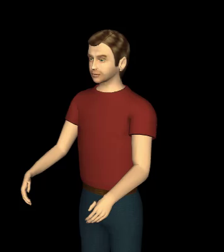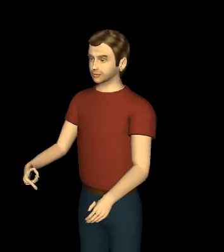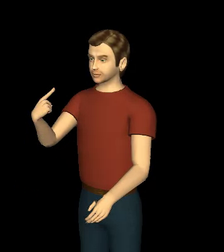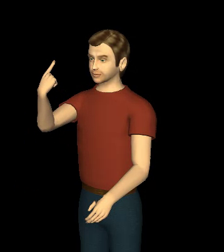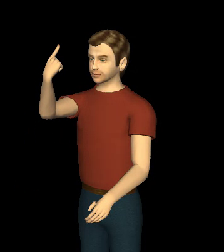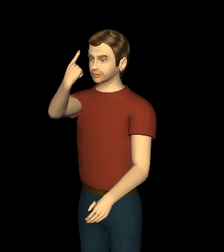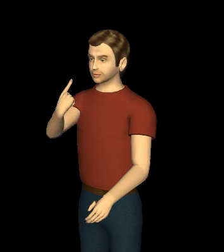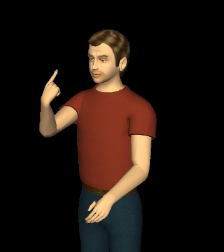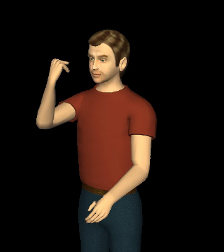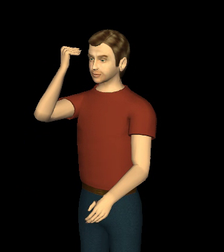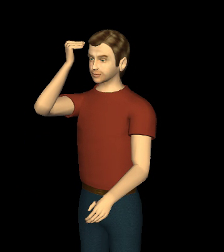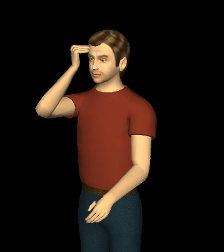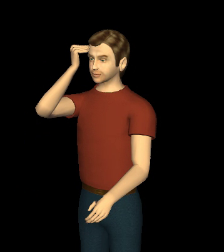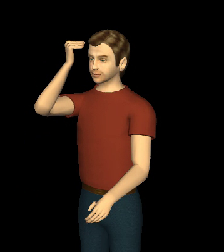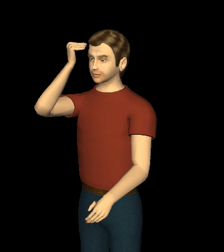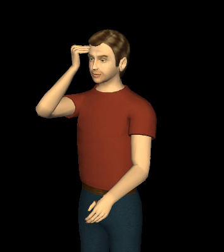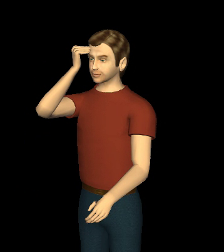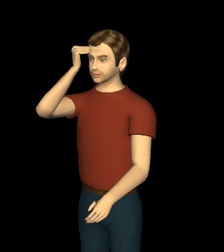رأس